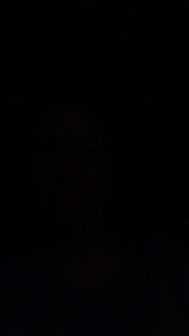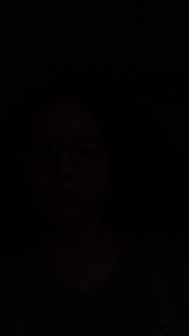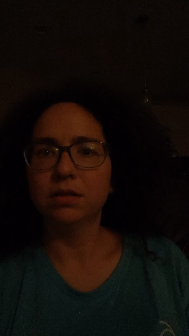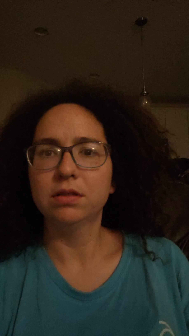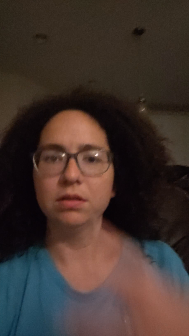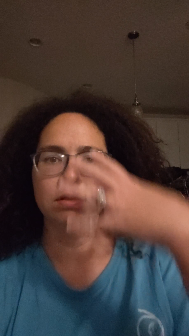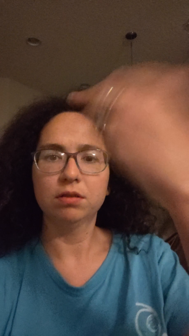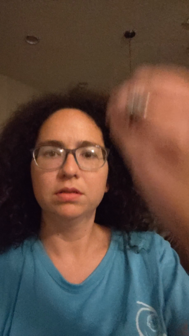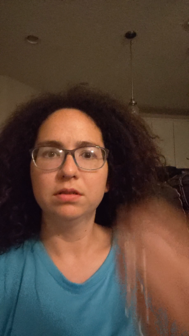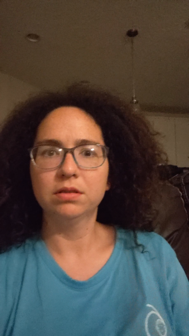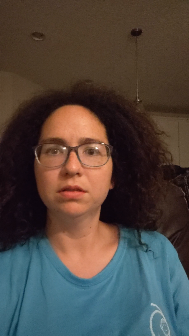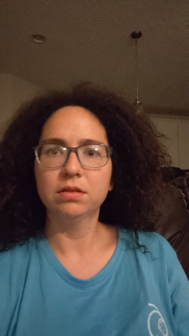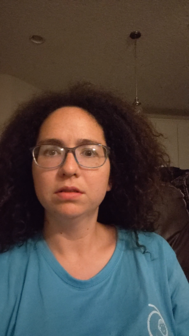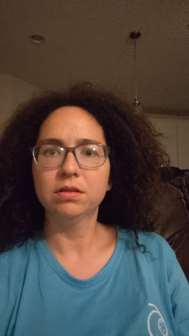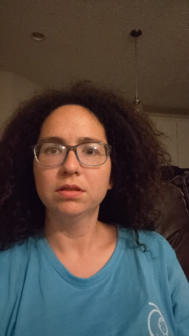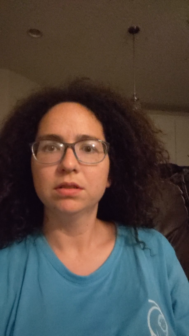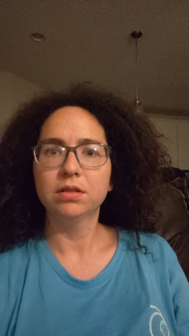got to